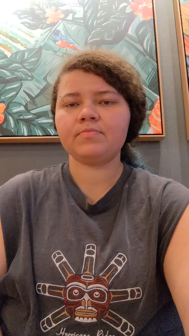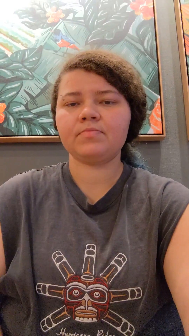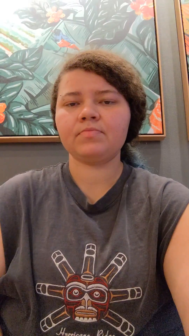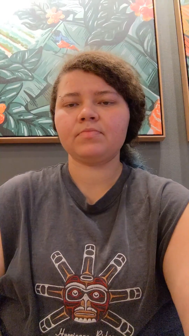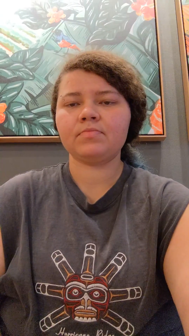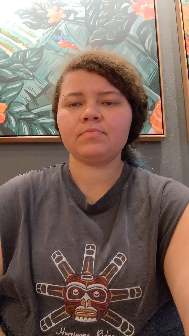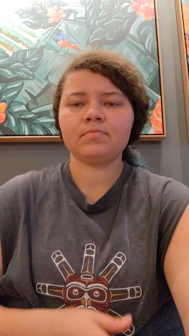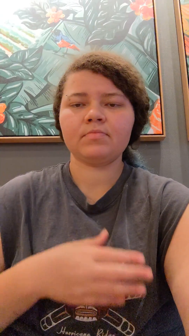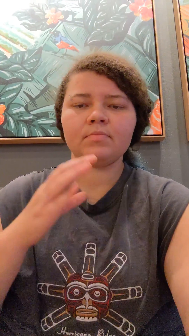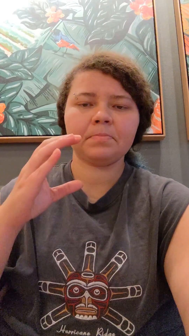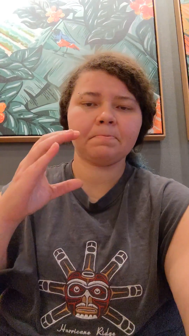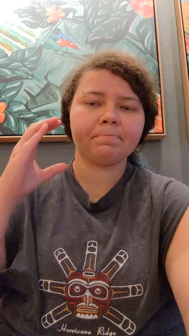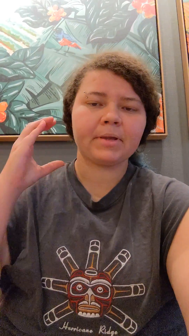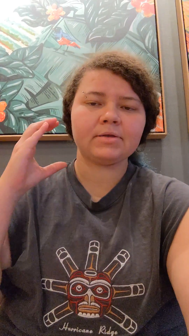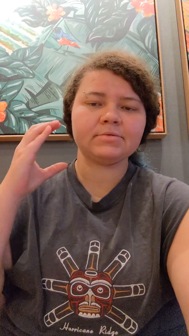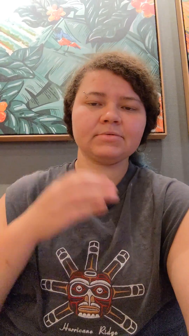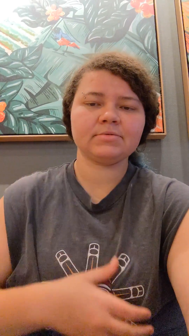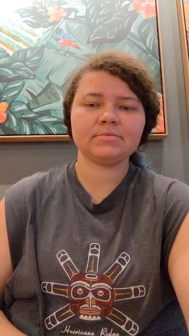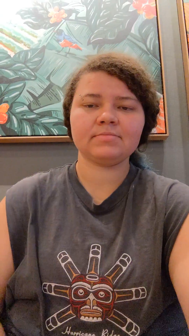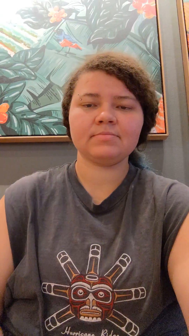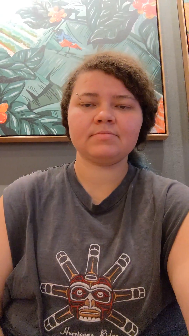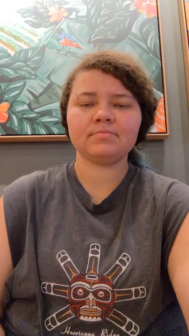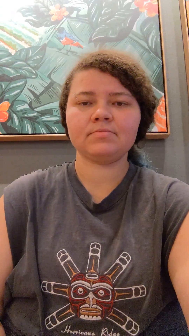bus